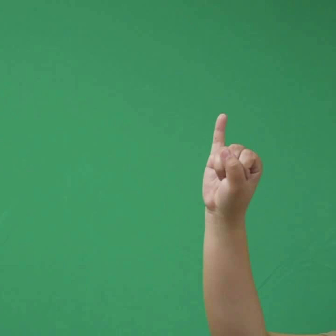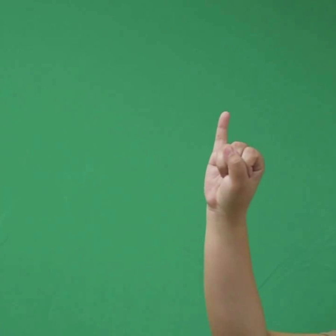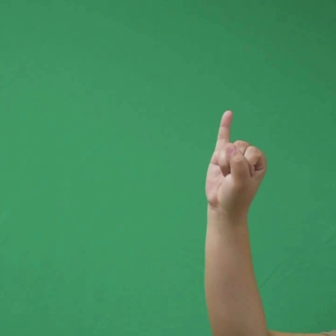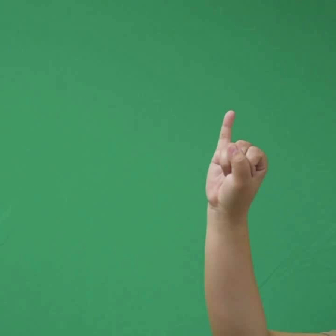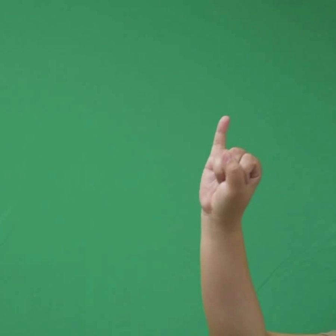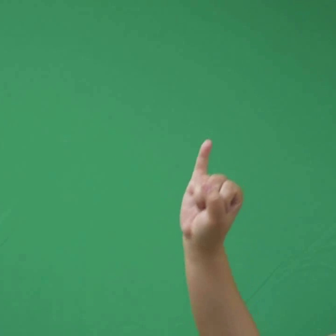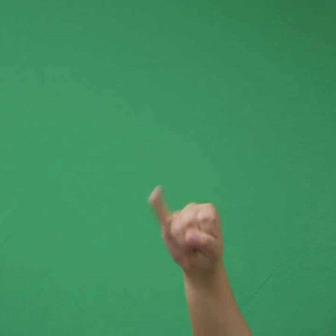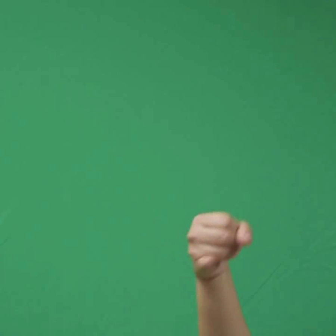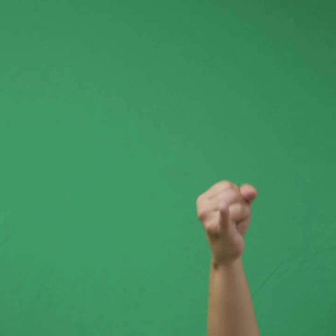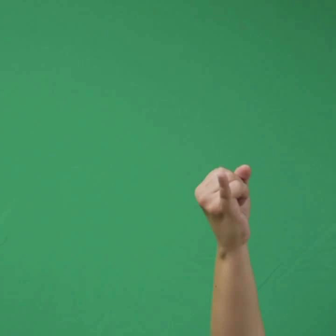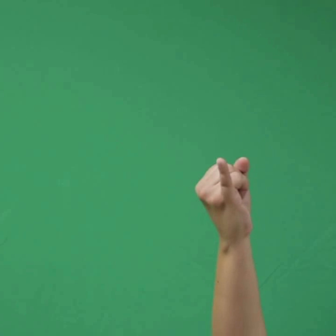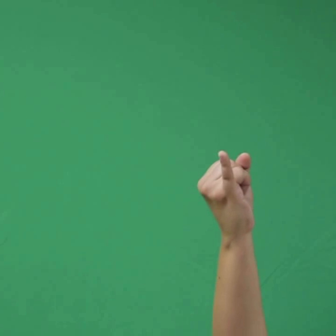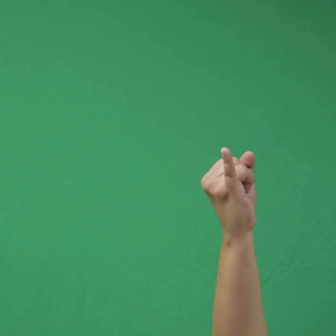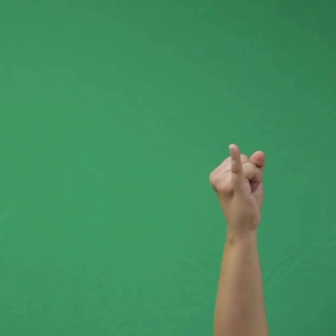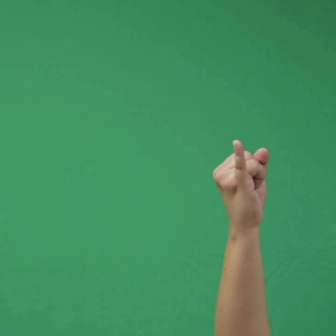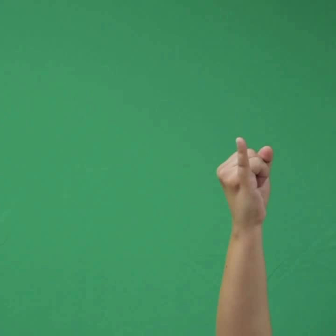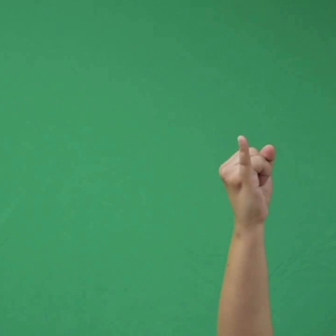J